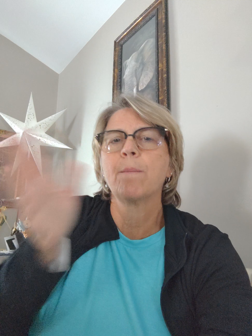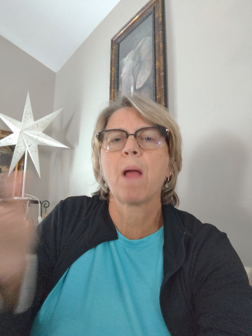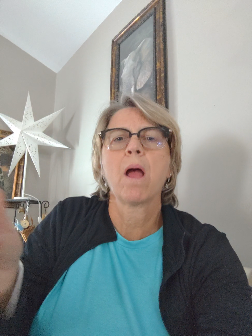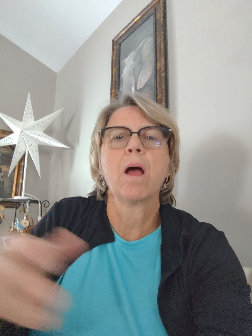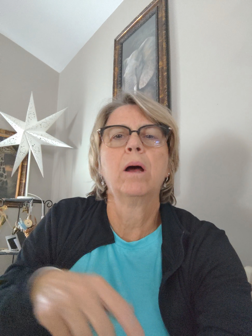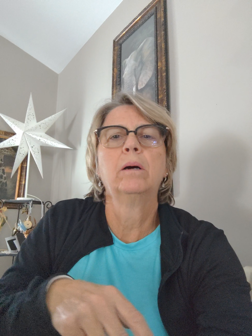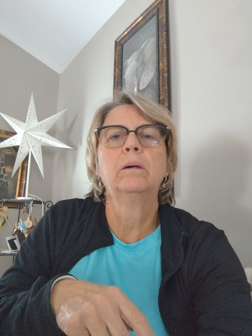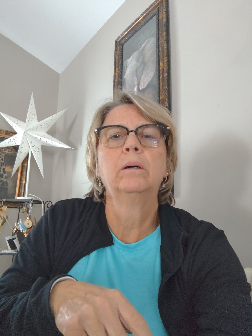grandma